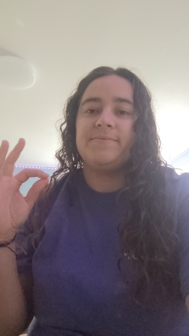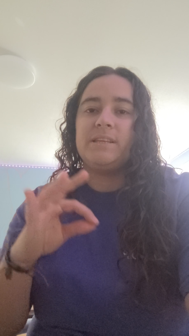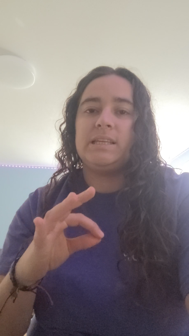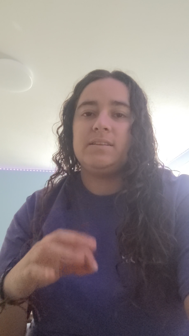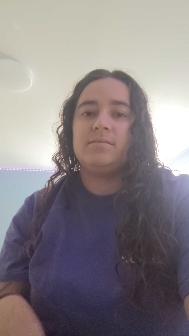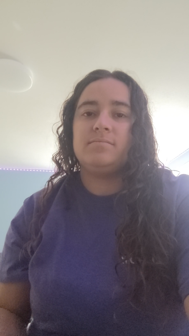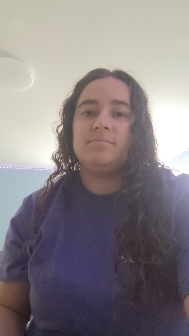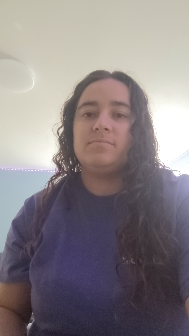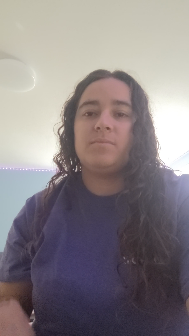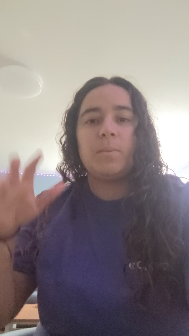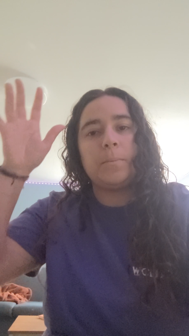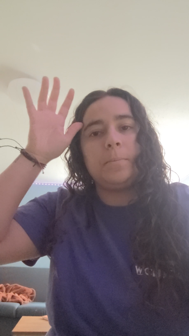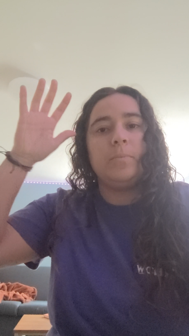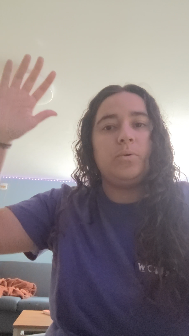moose